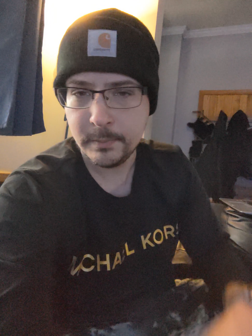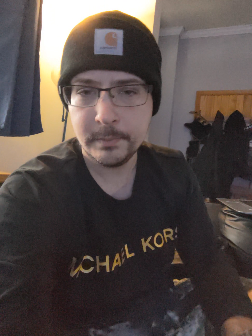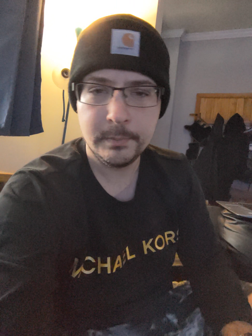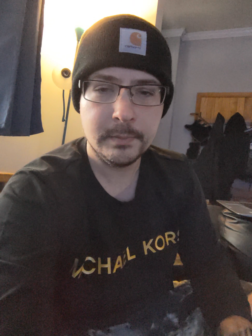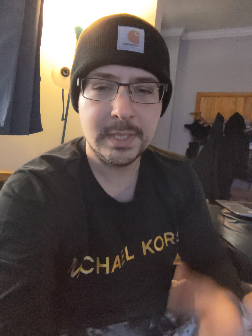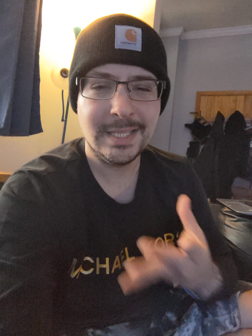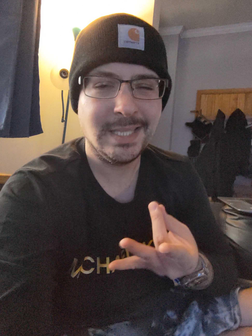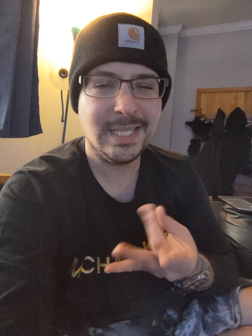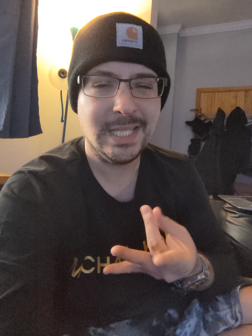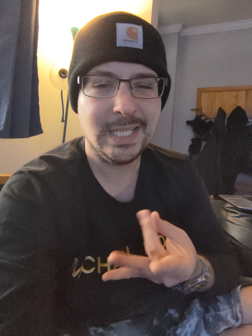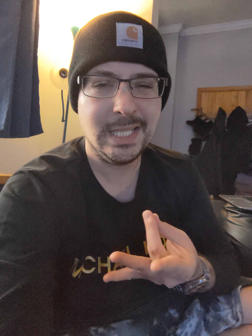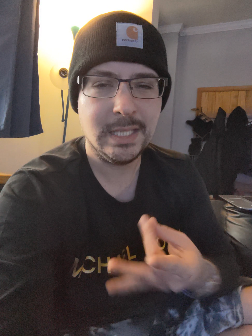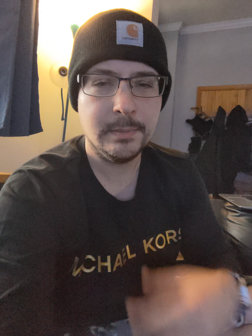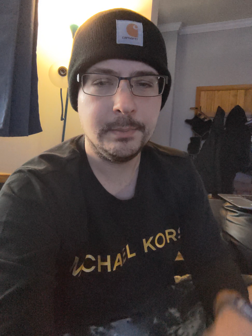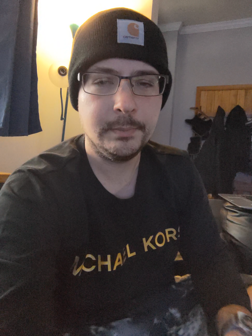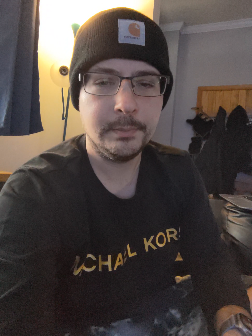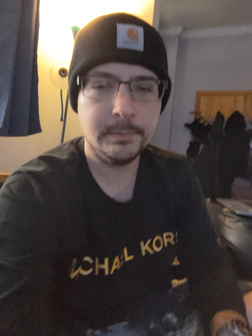sticky